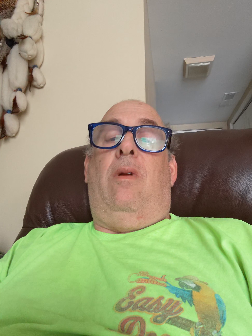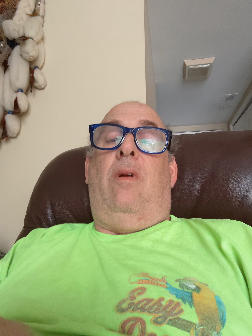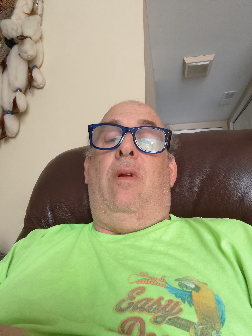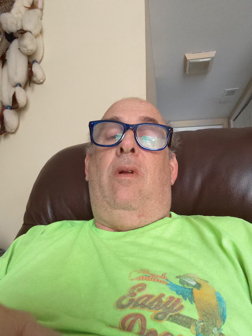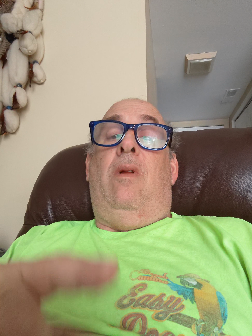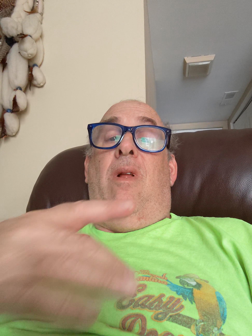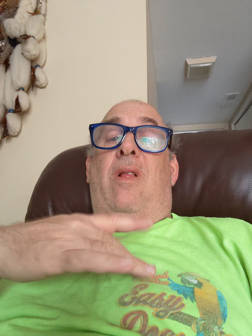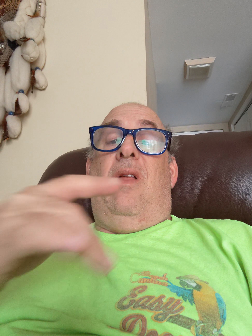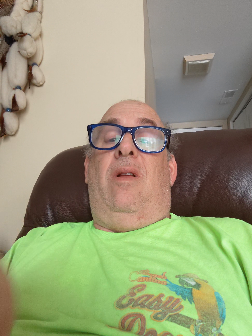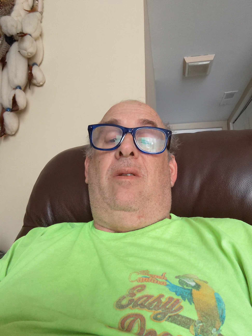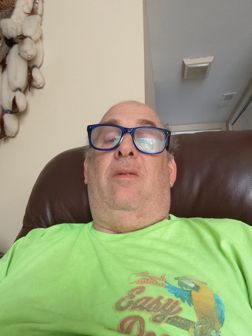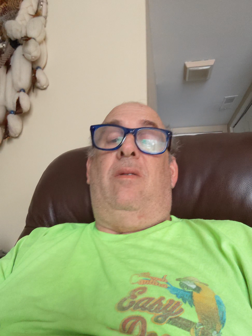like